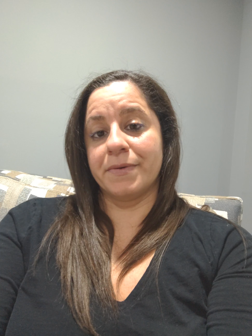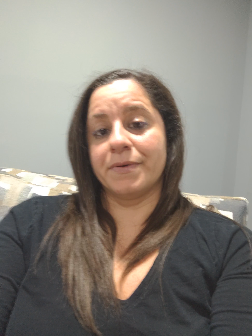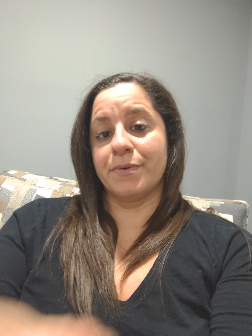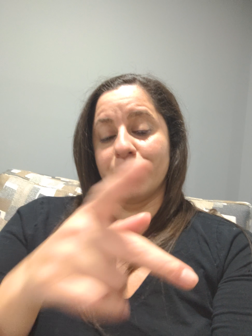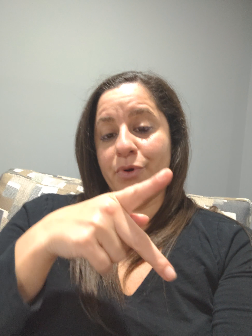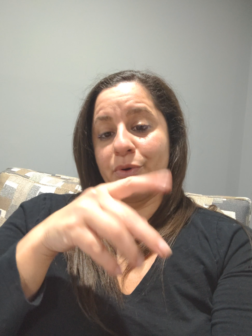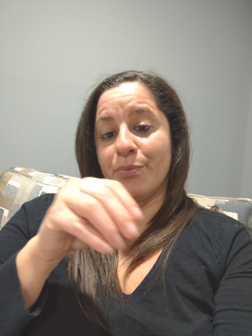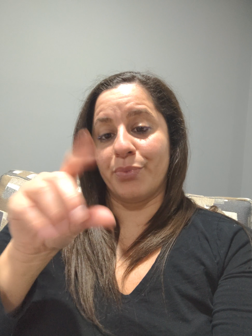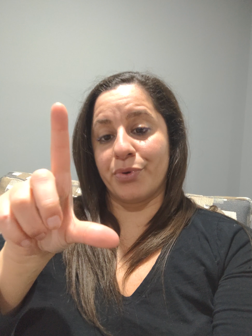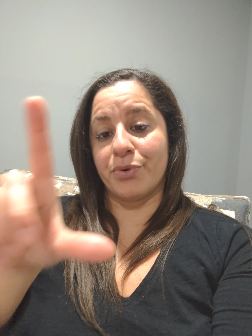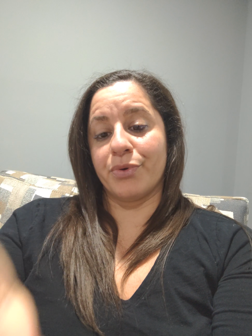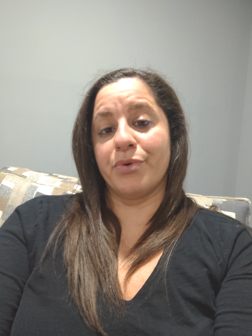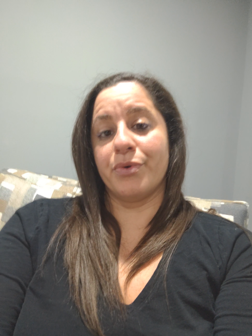pool